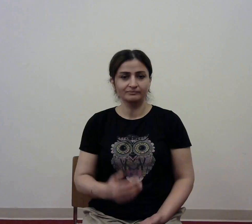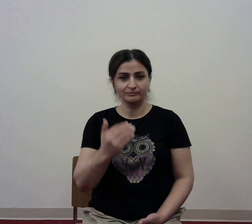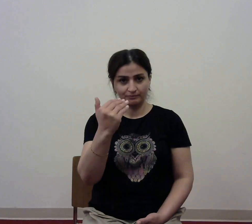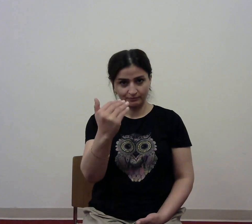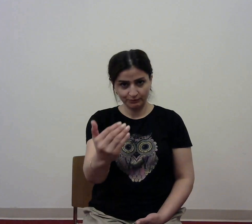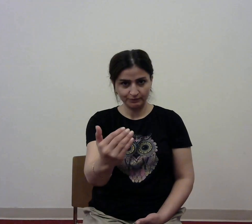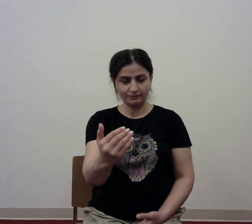siz